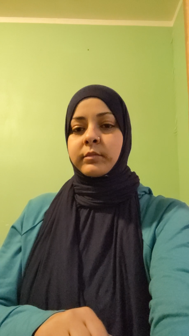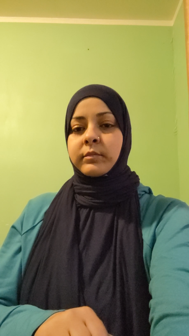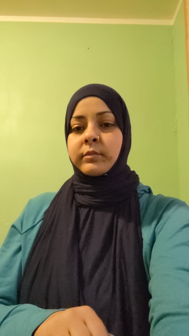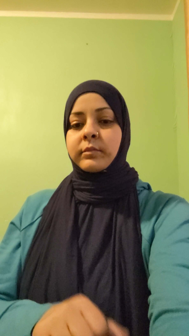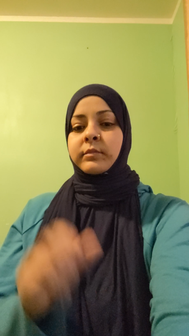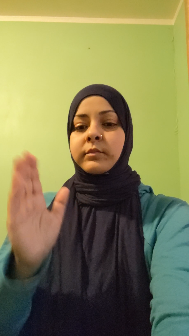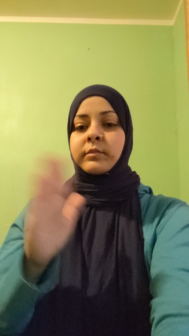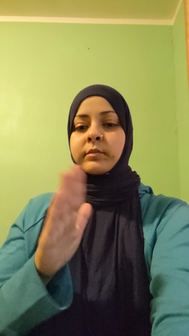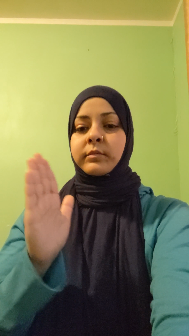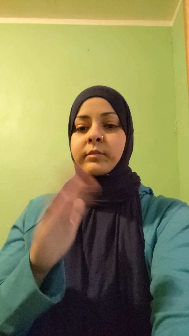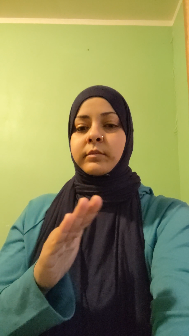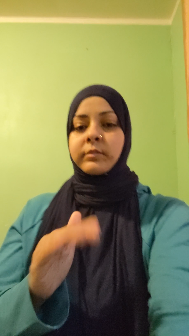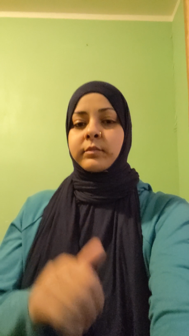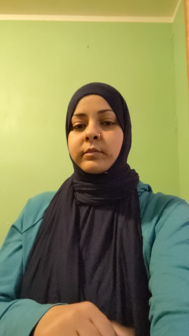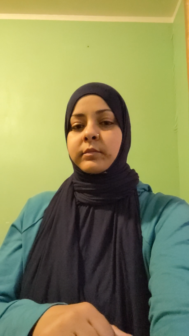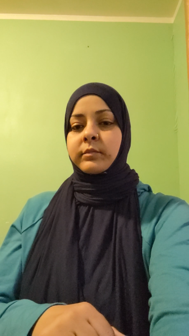clap